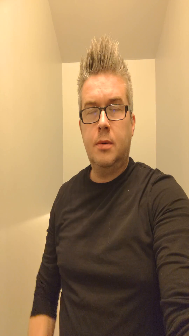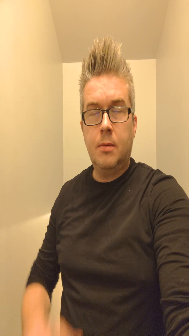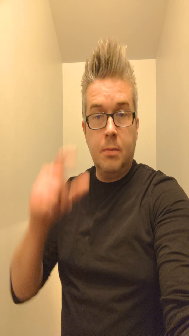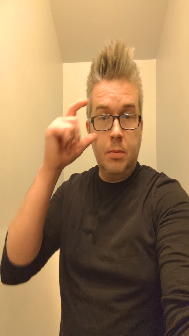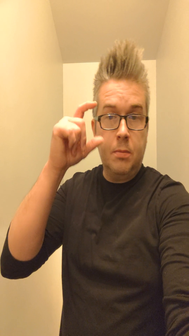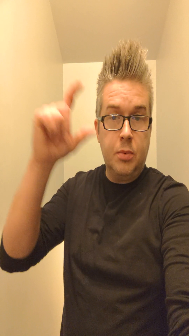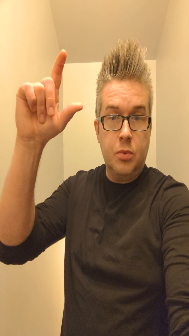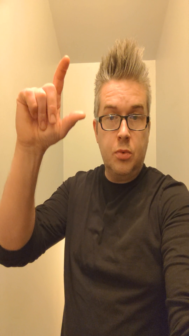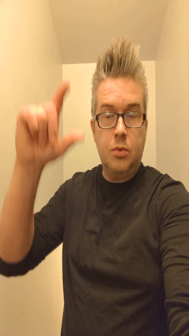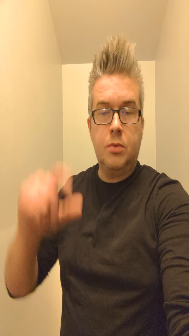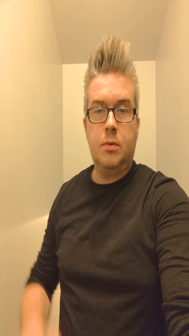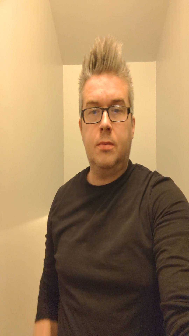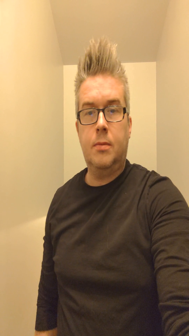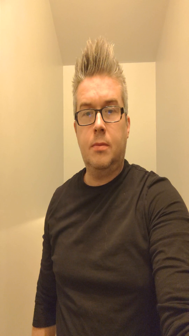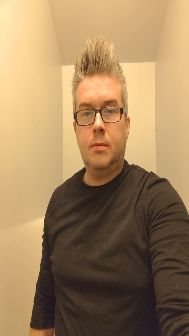moon